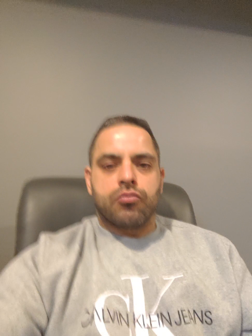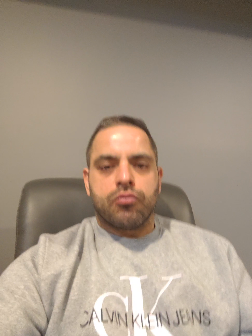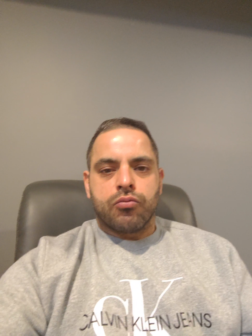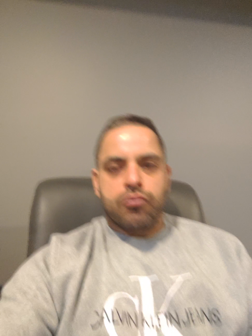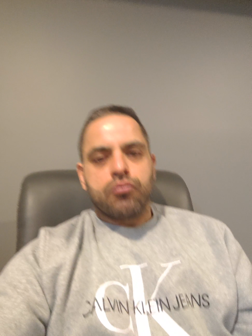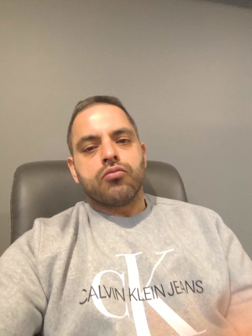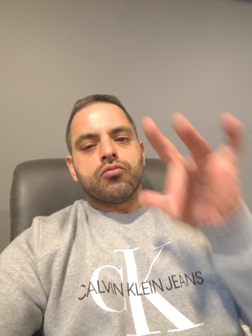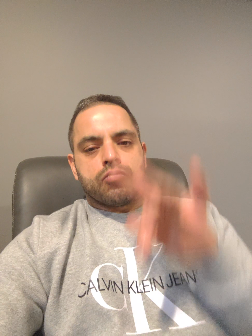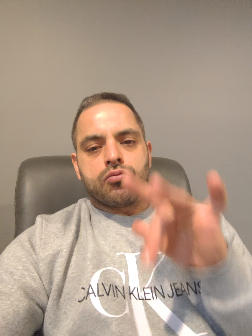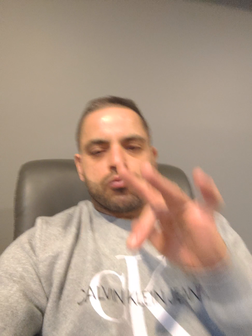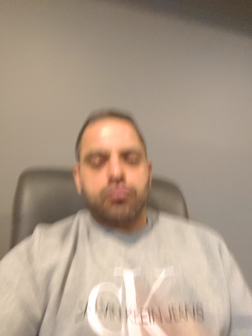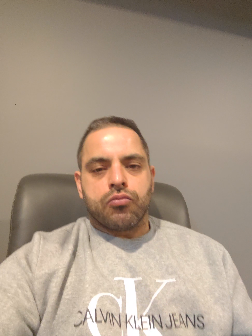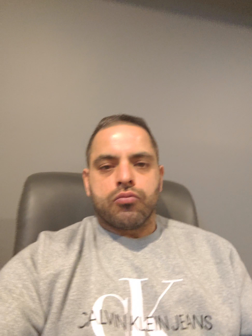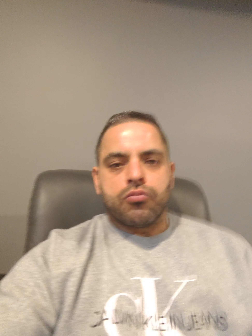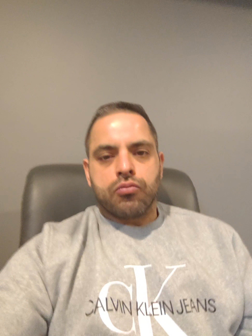touch